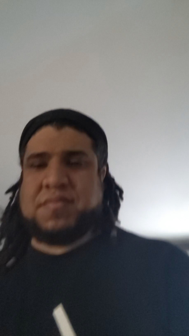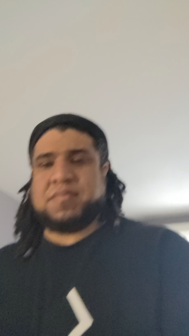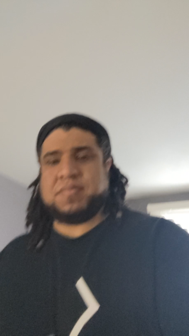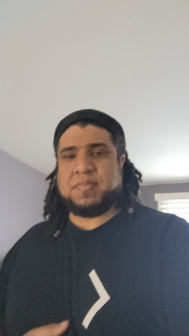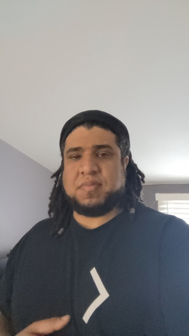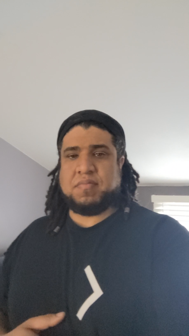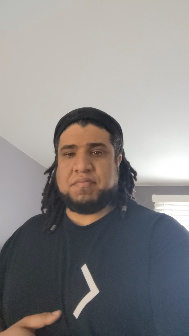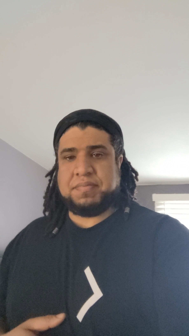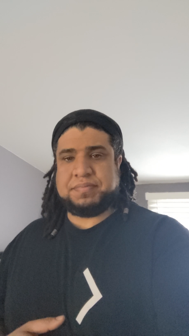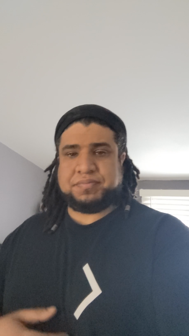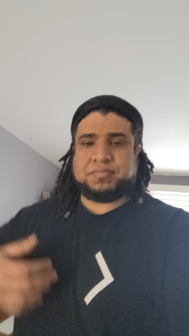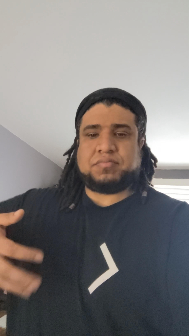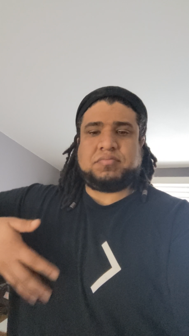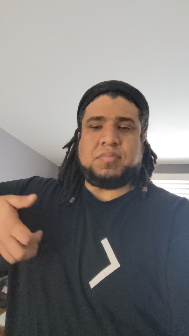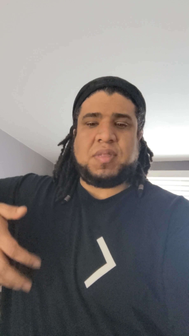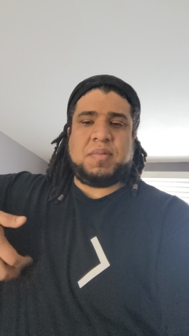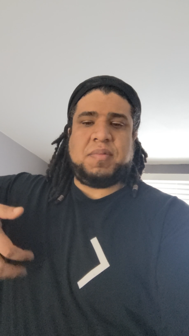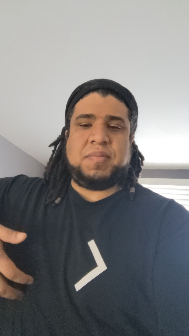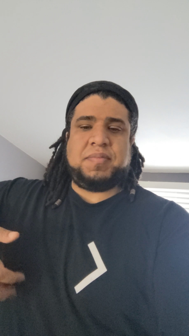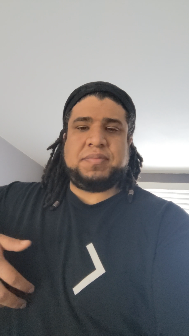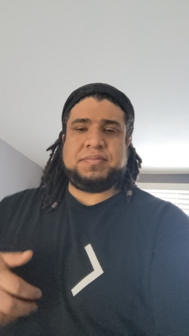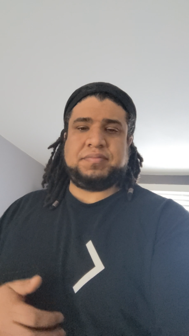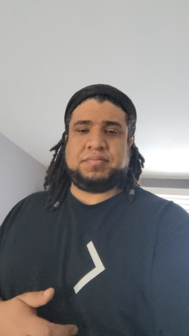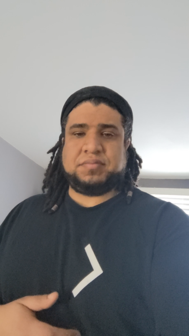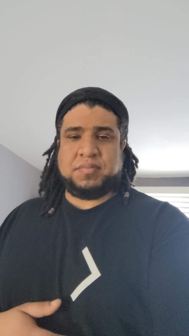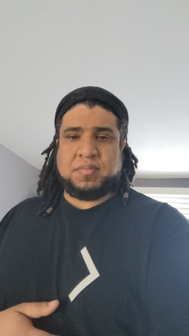monkey